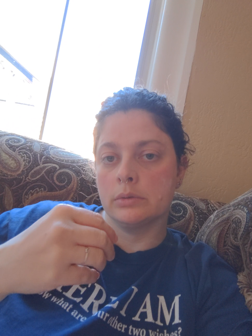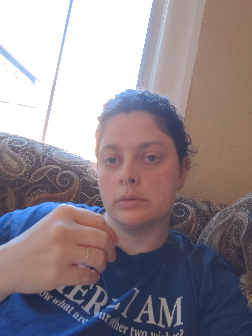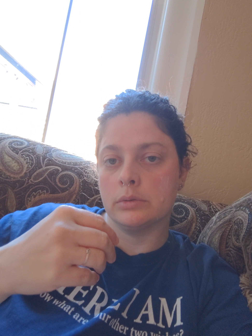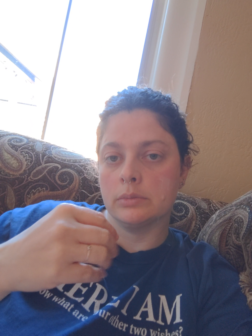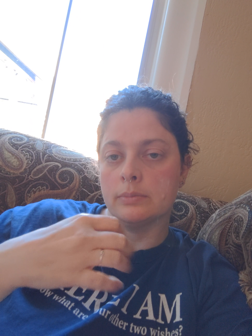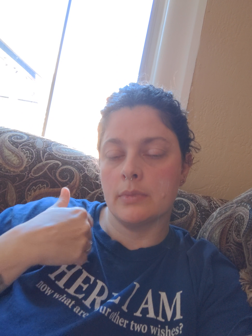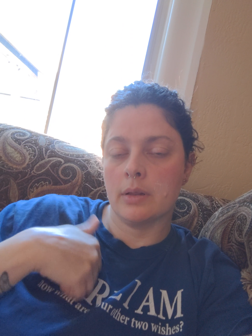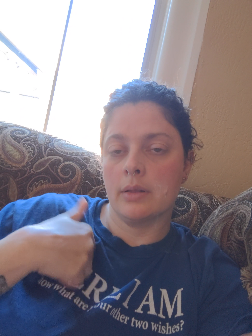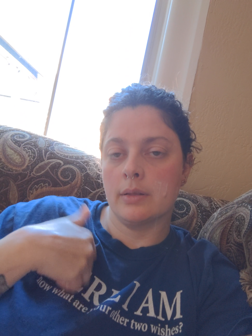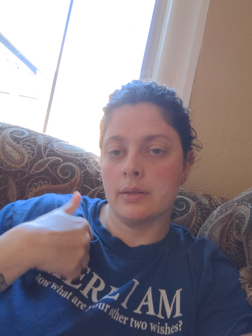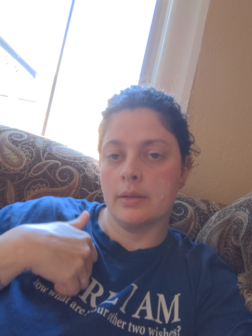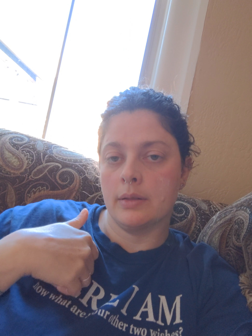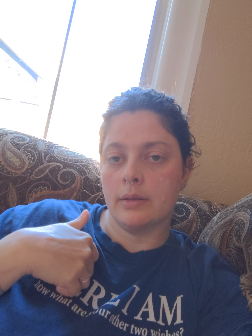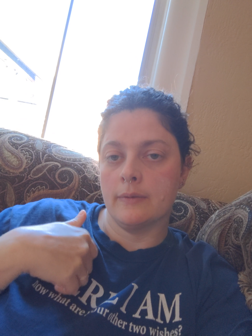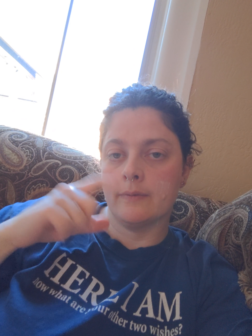bath